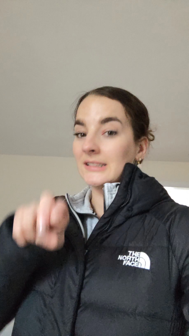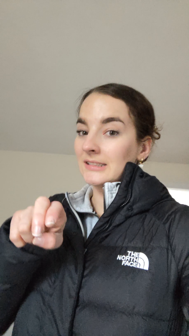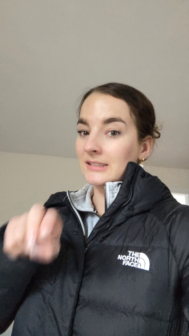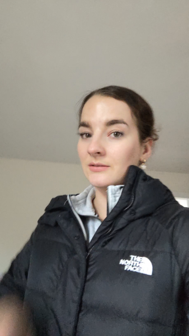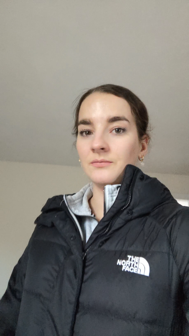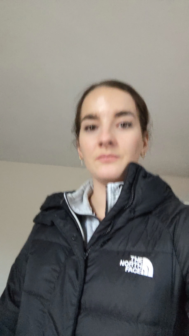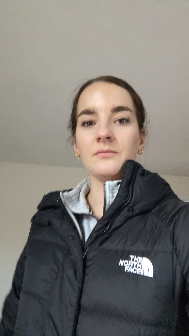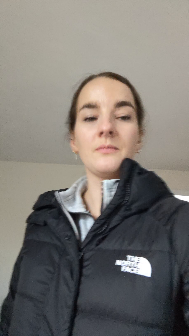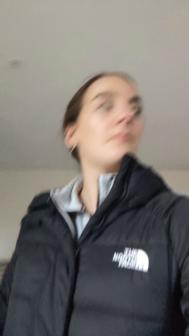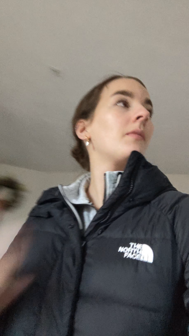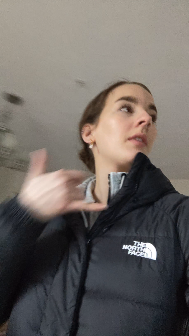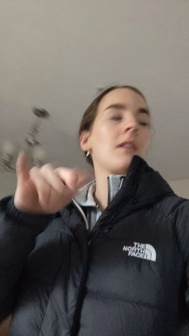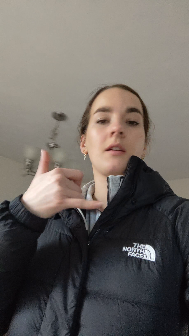play